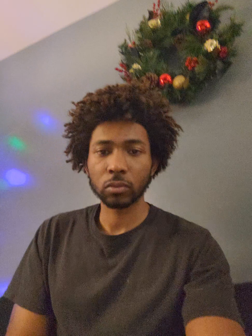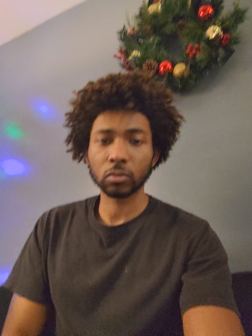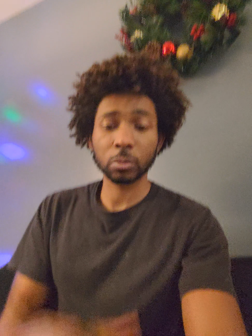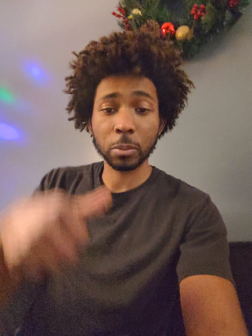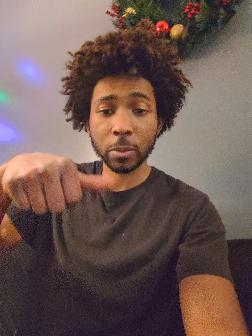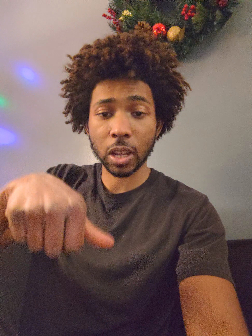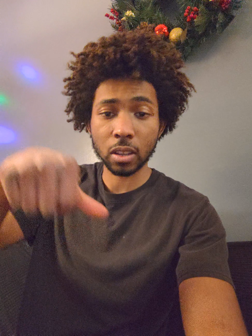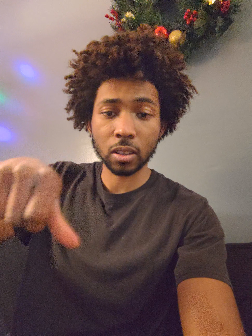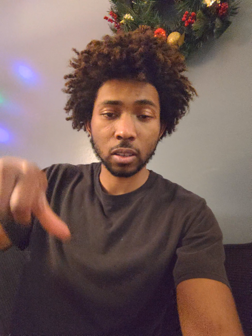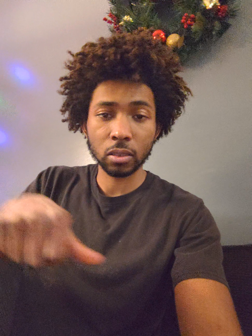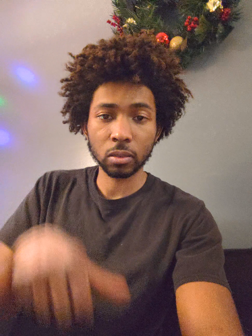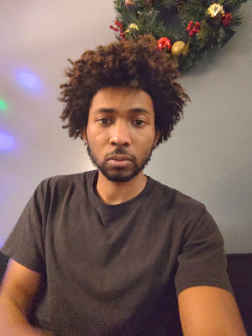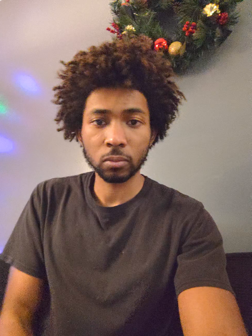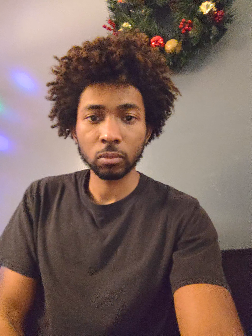puzzle